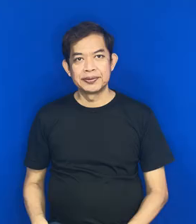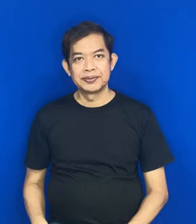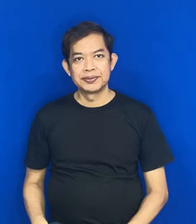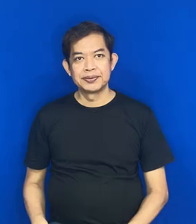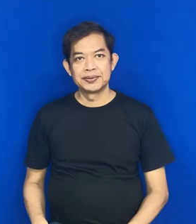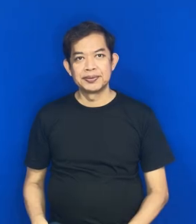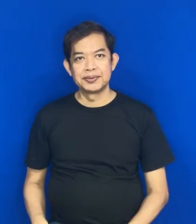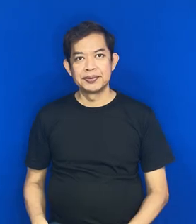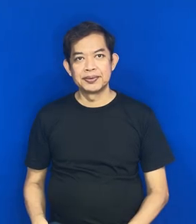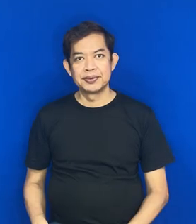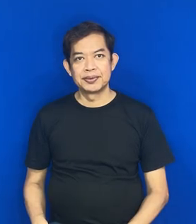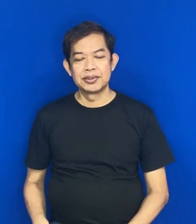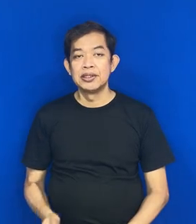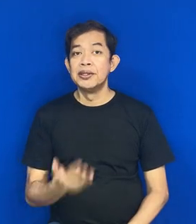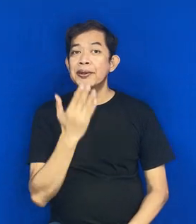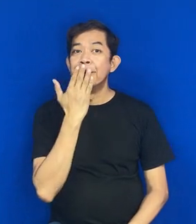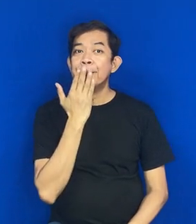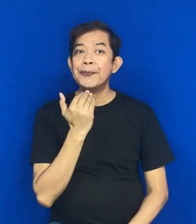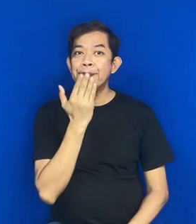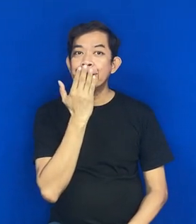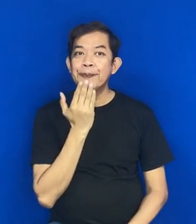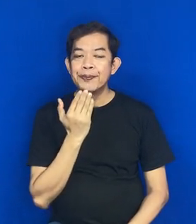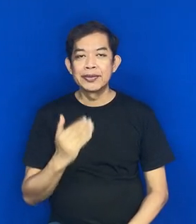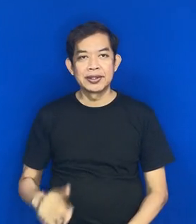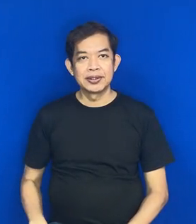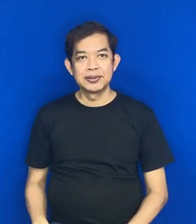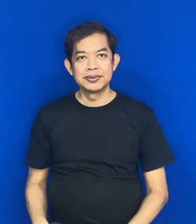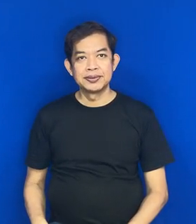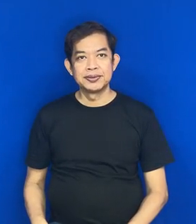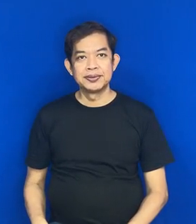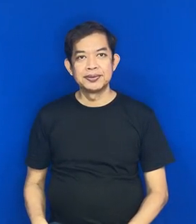sugar